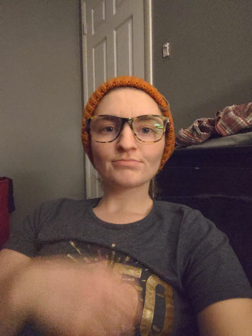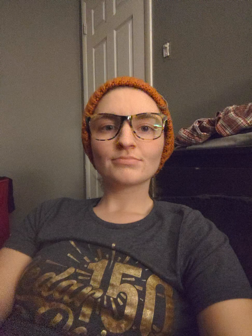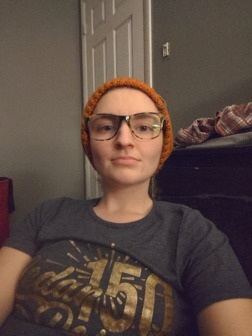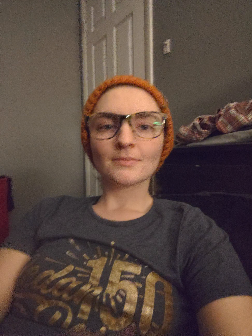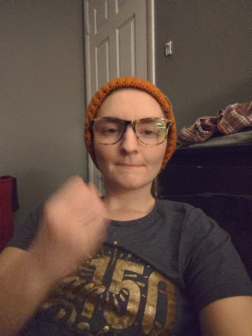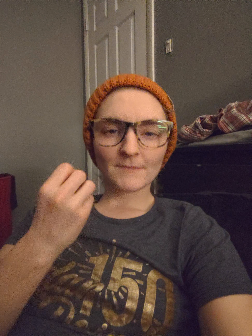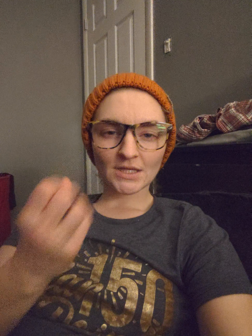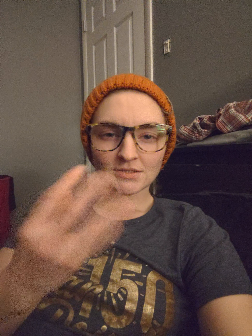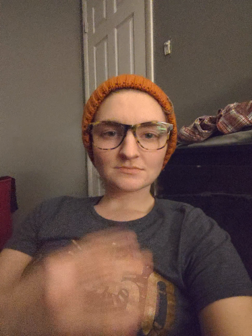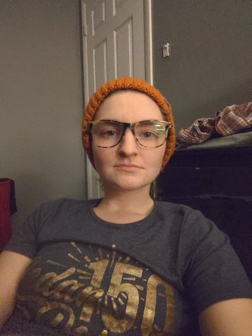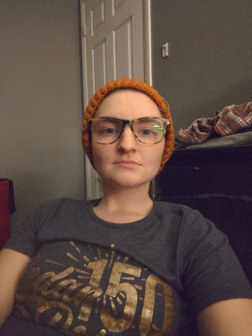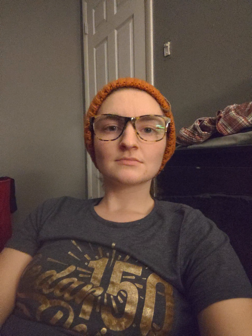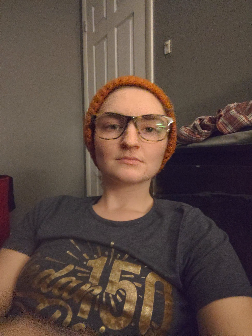many